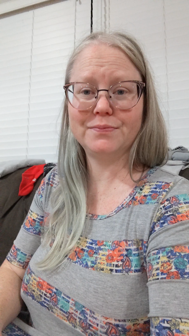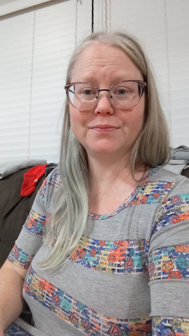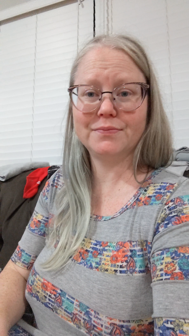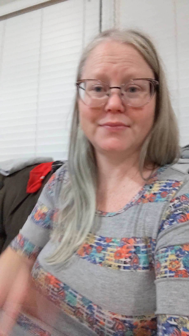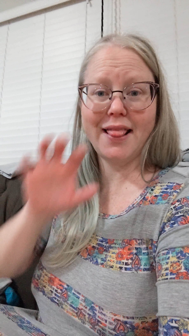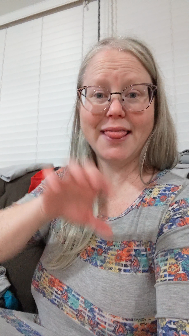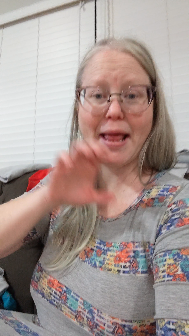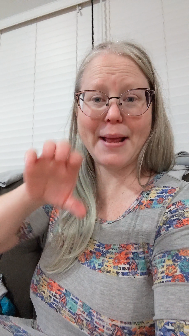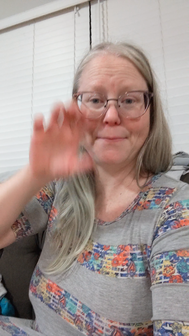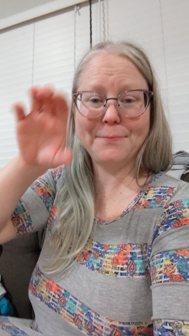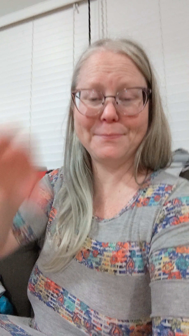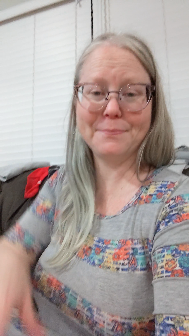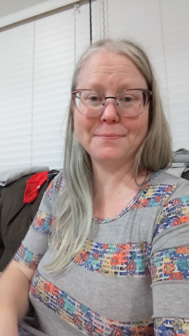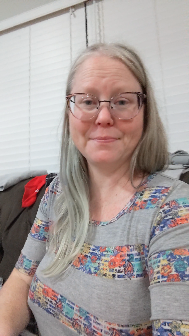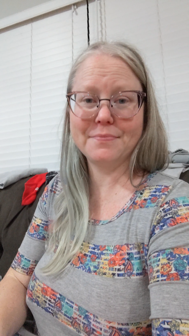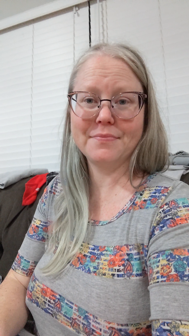climb